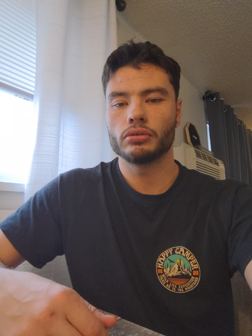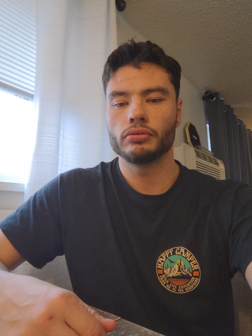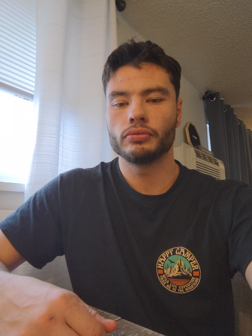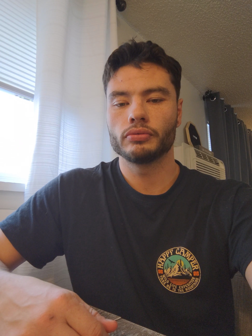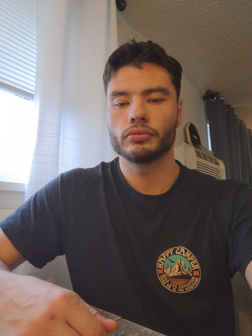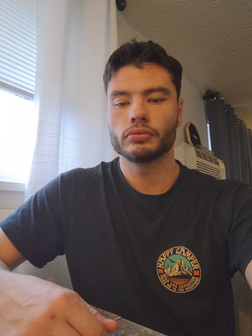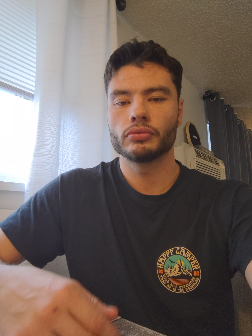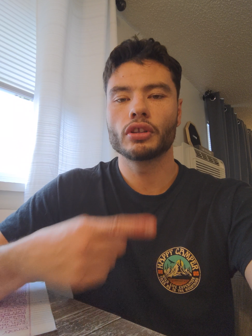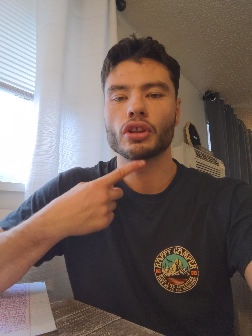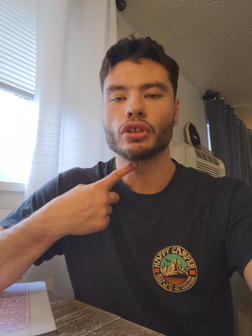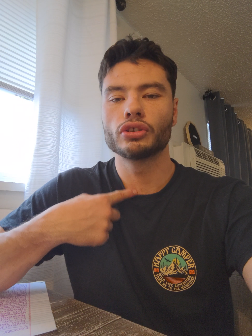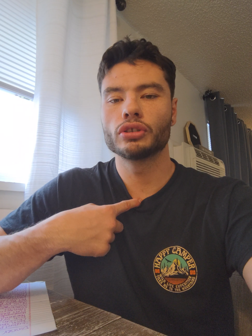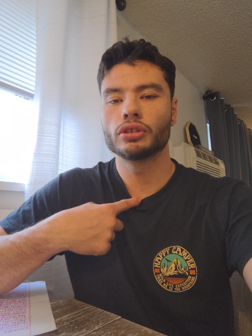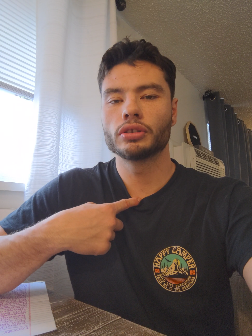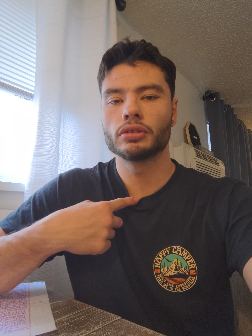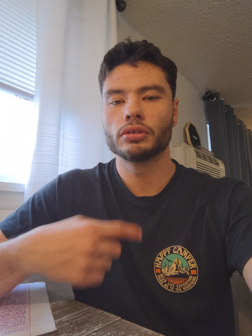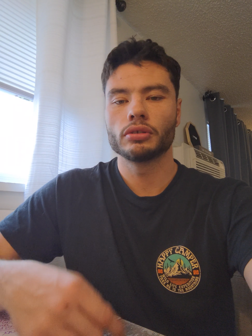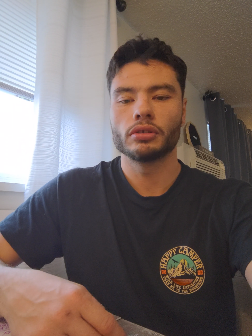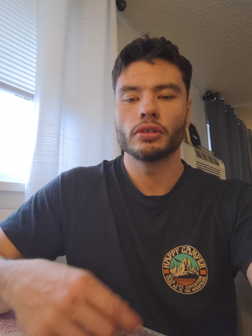thirsty